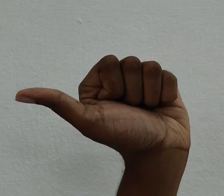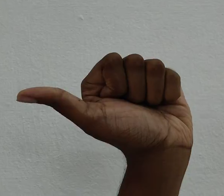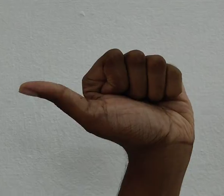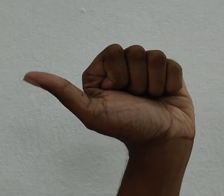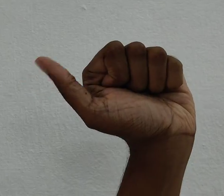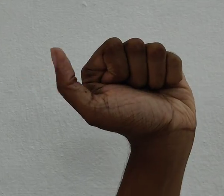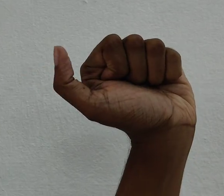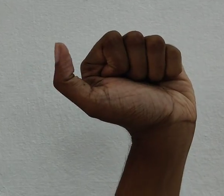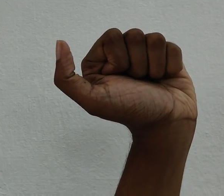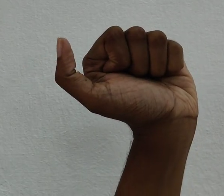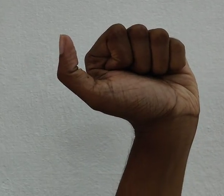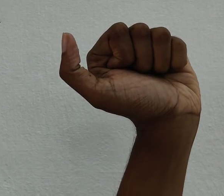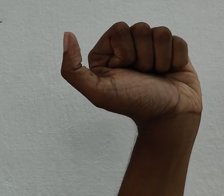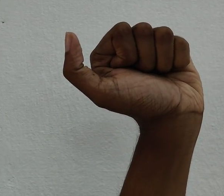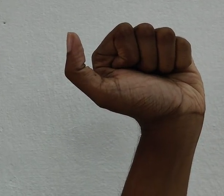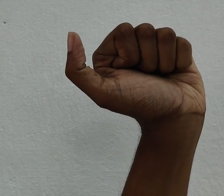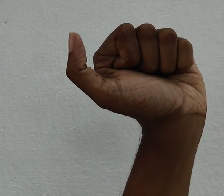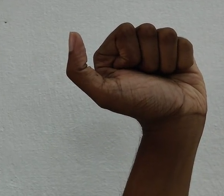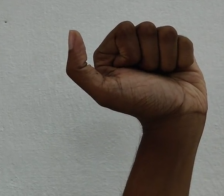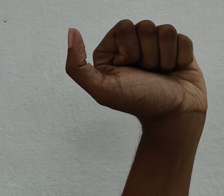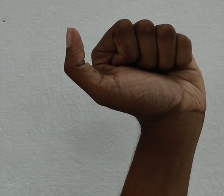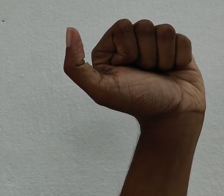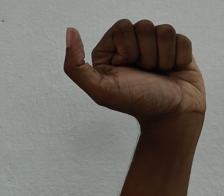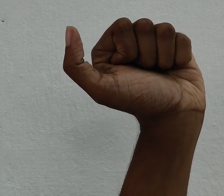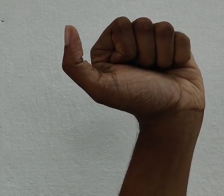ഏ